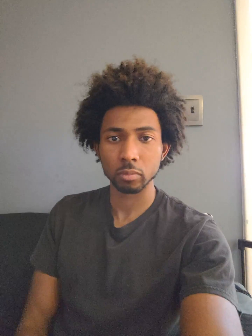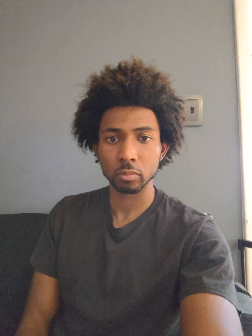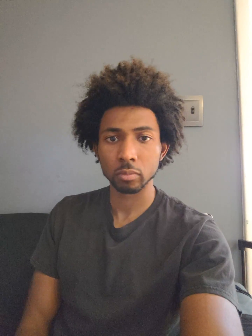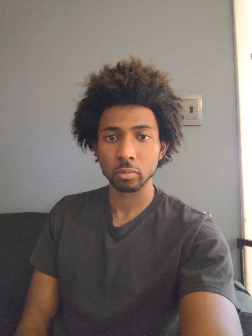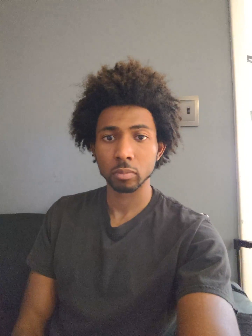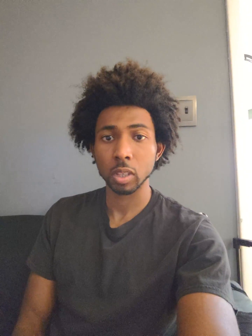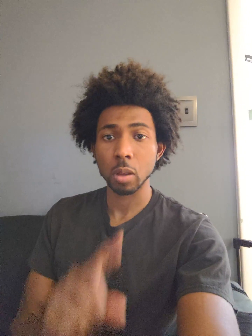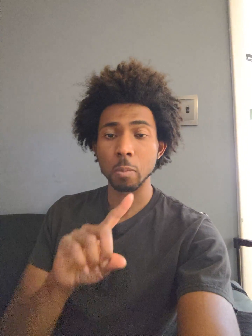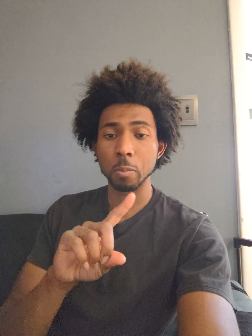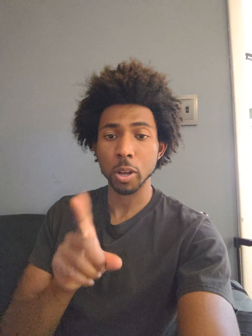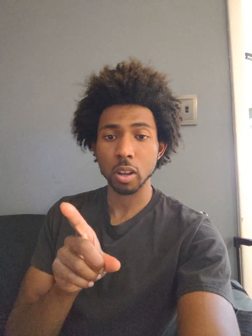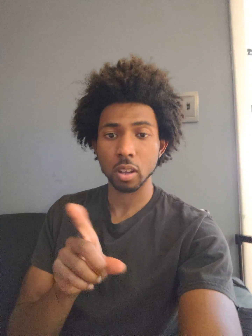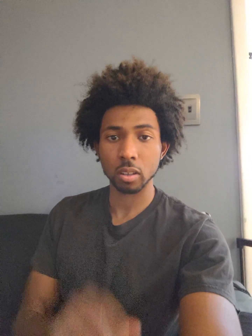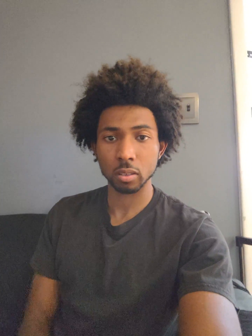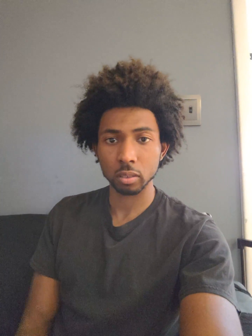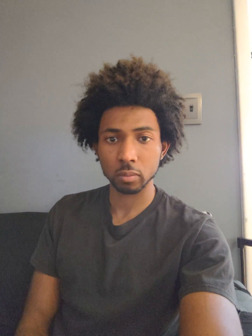but